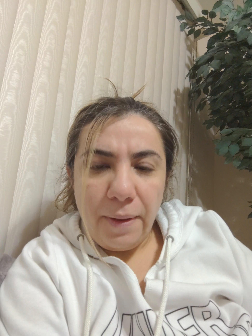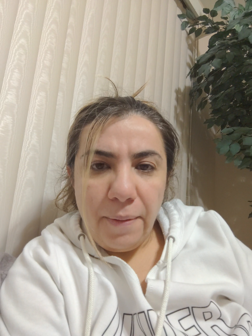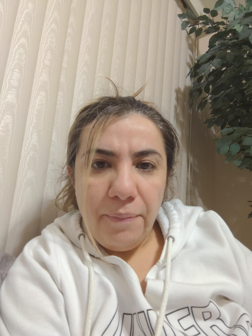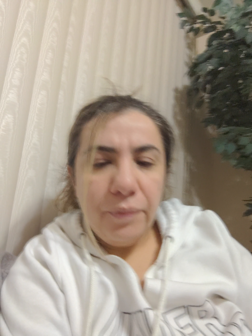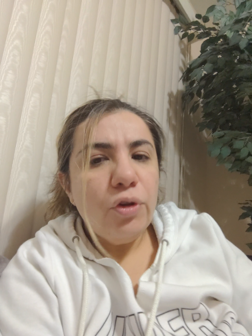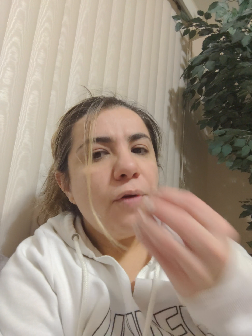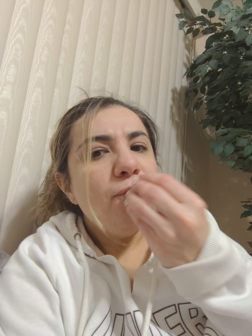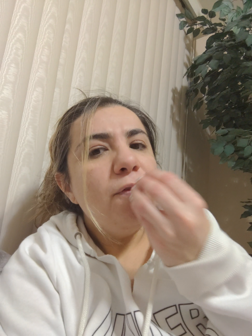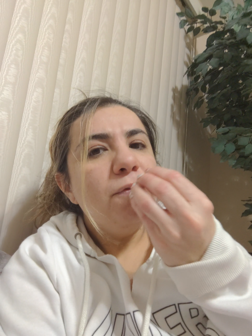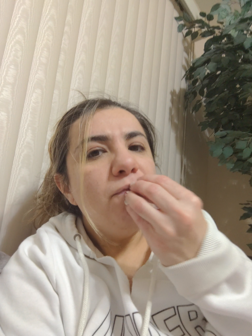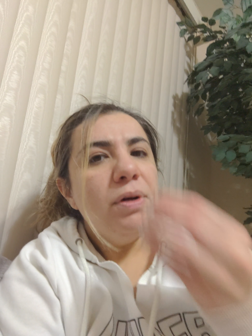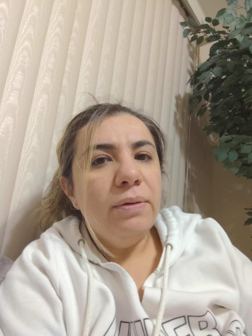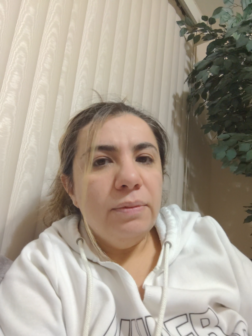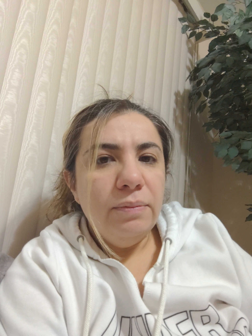food